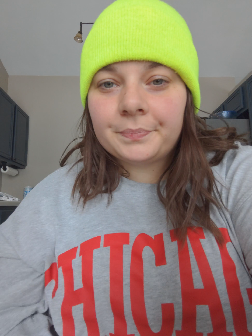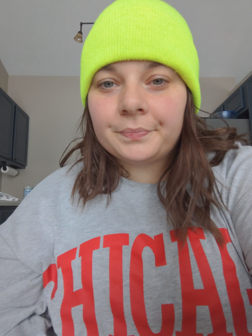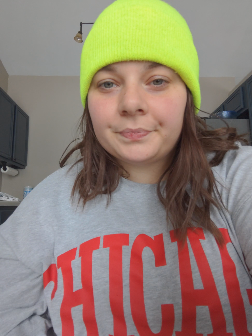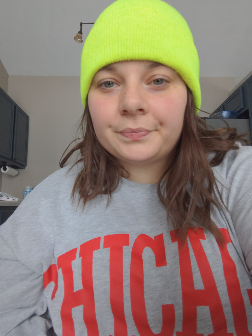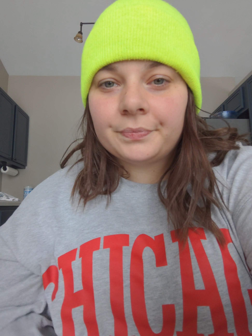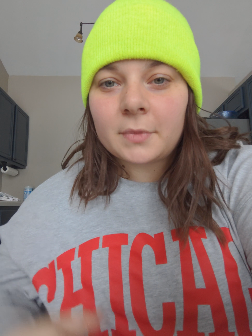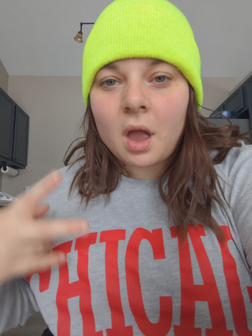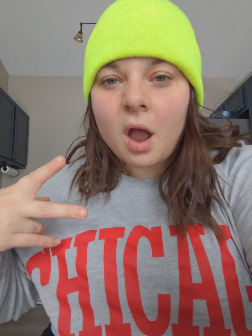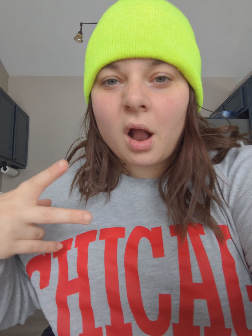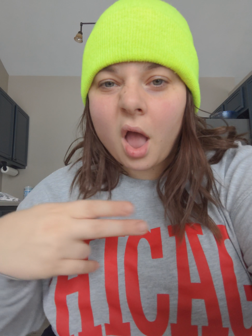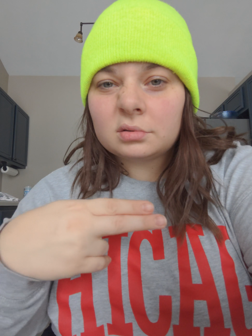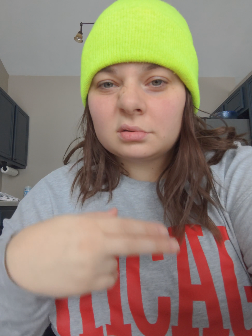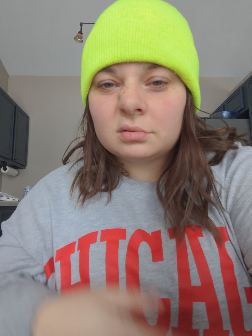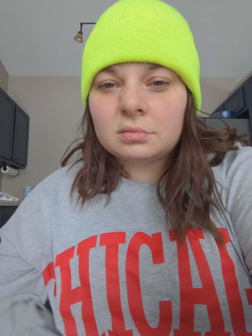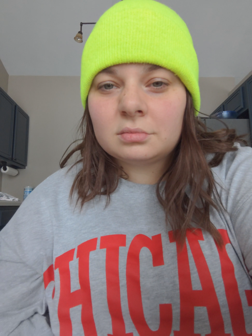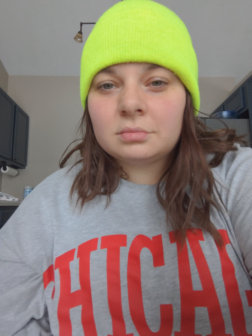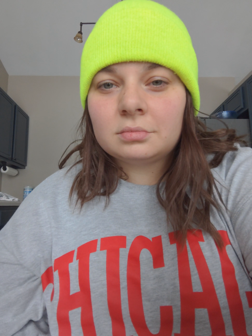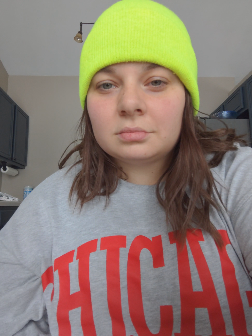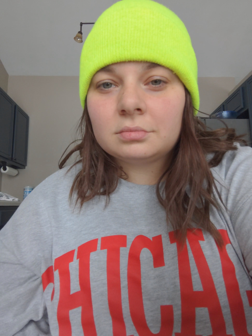cut